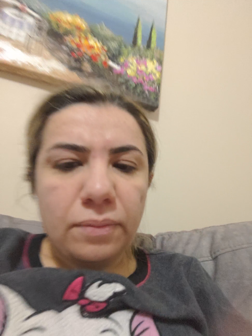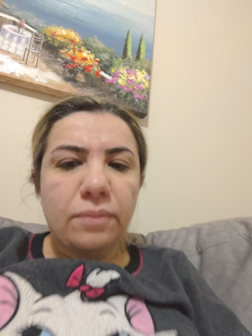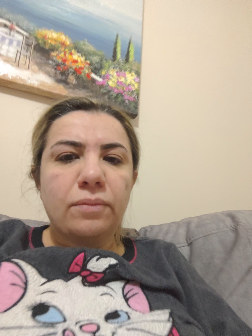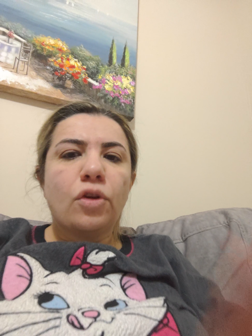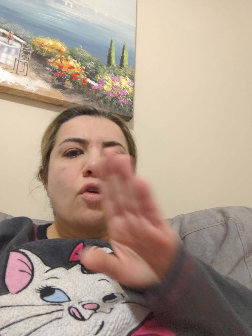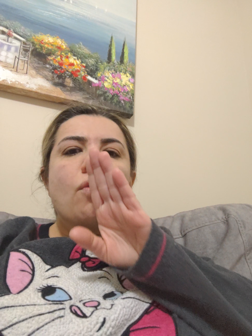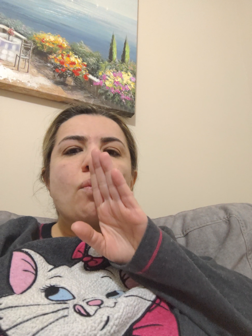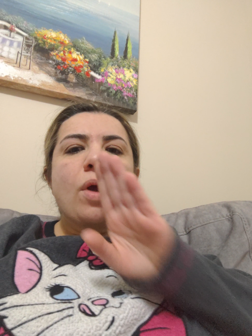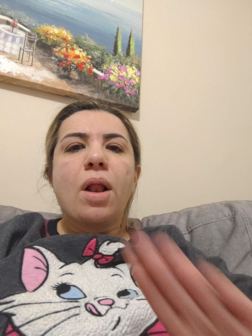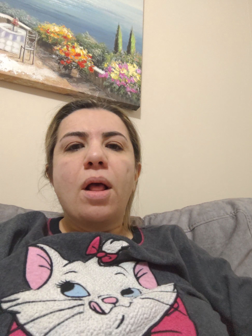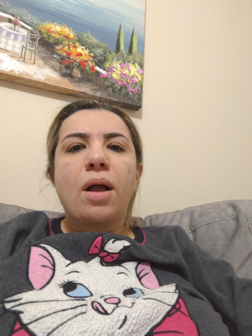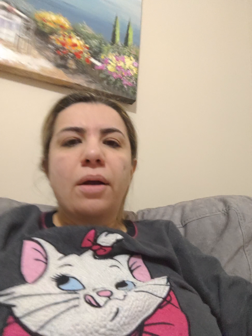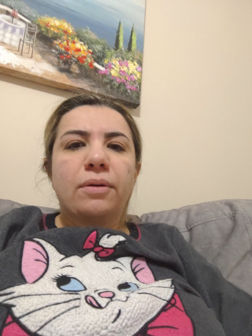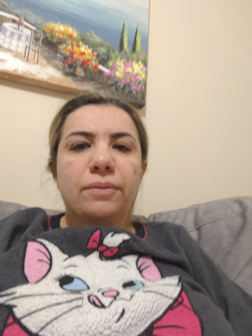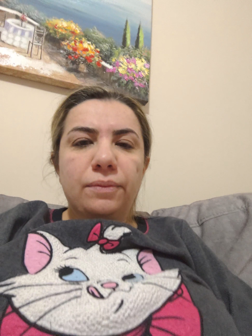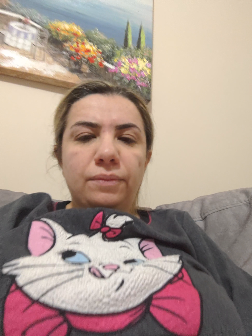quiet